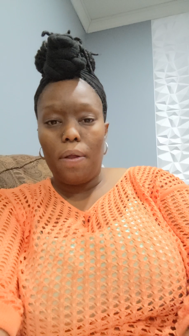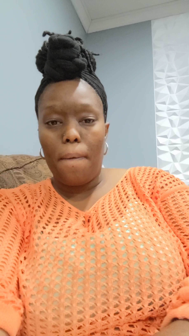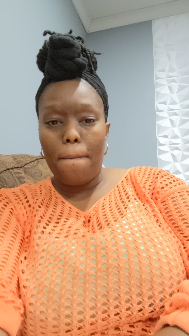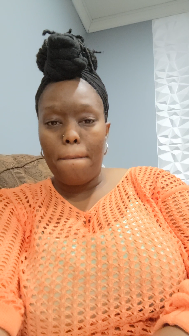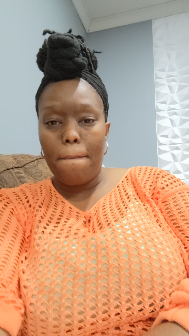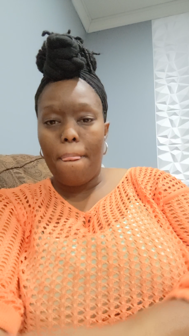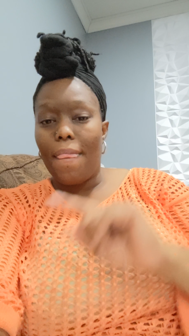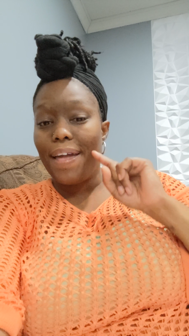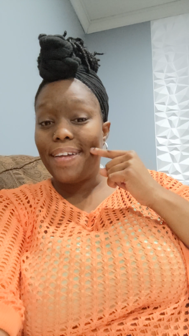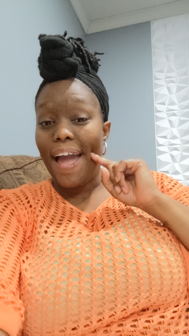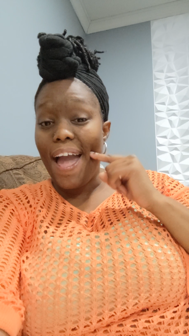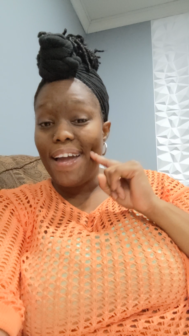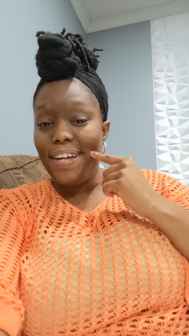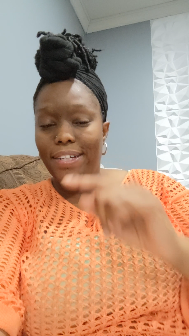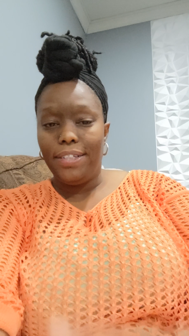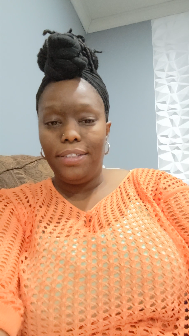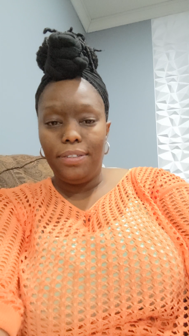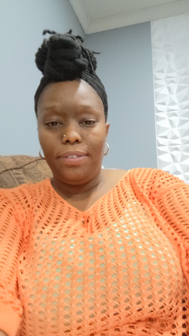candy